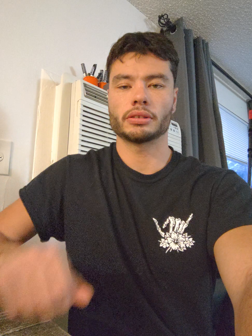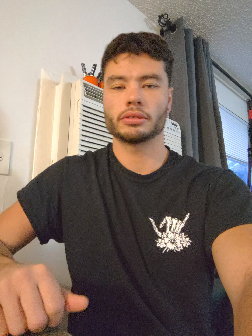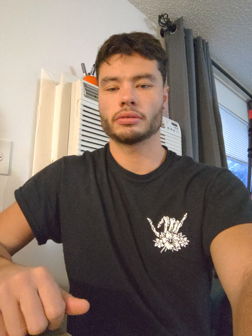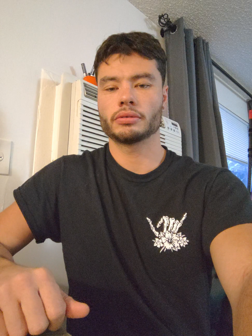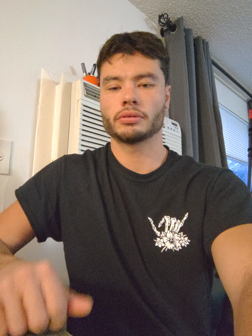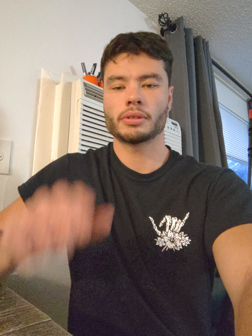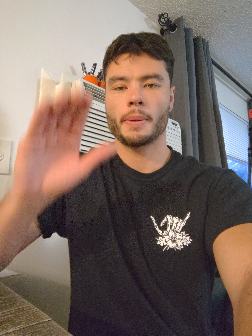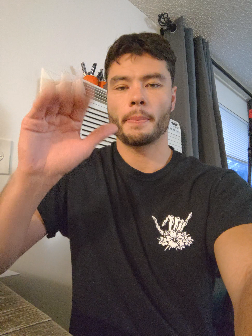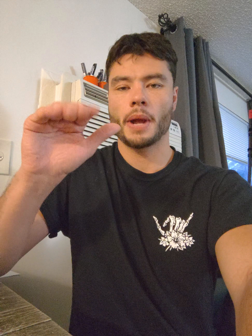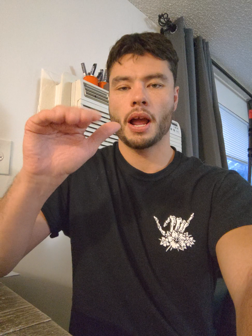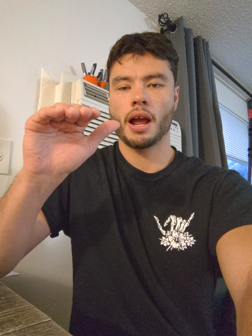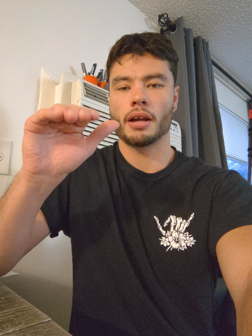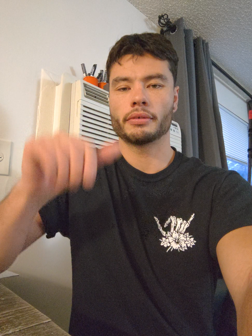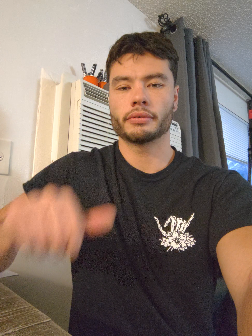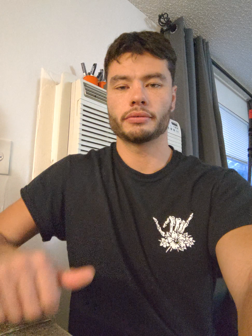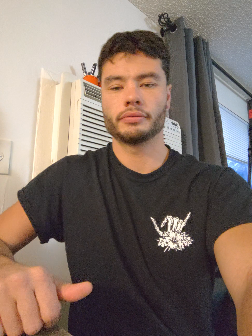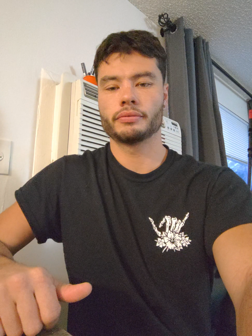bye